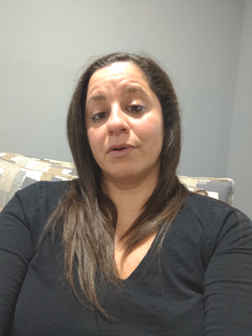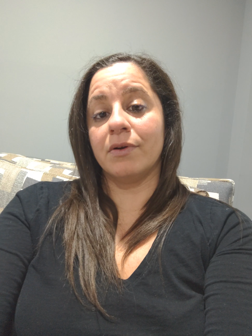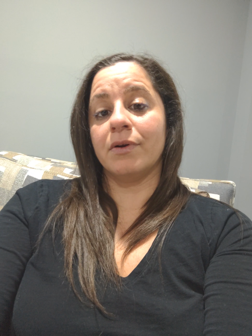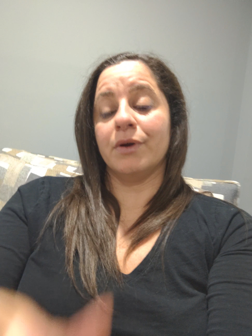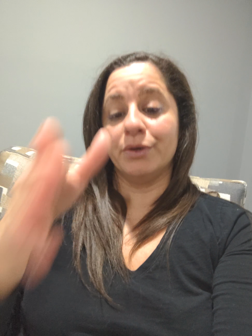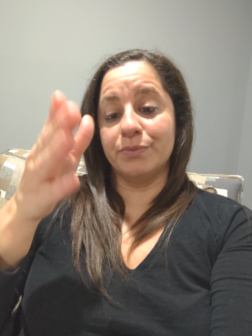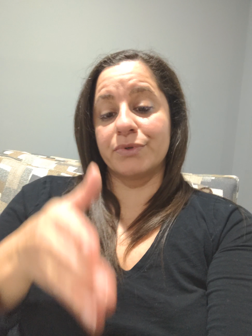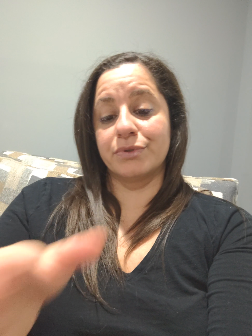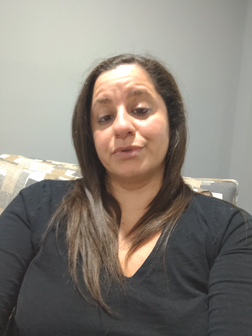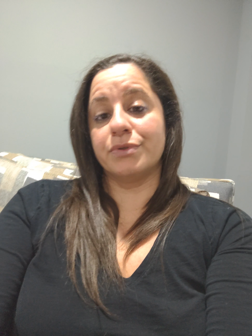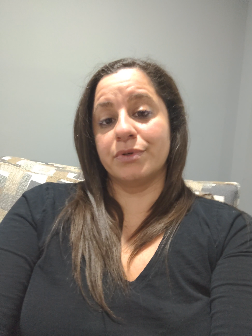person